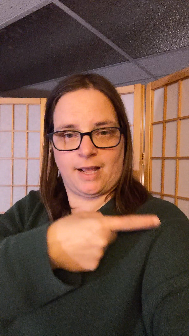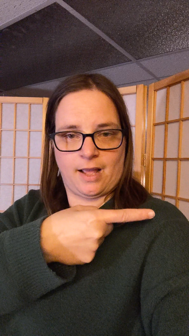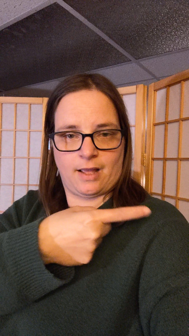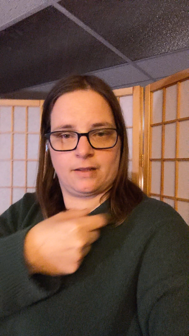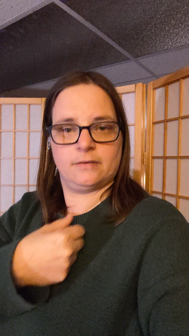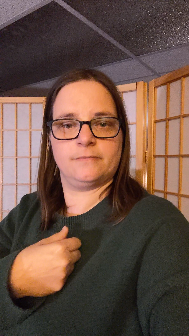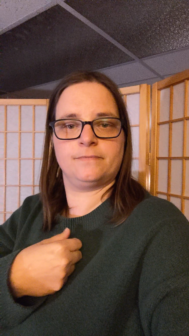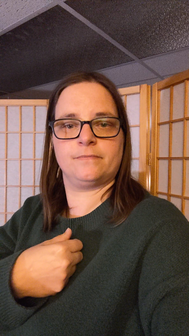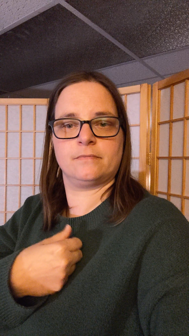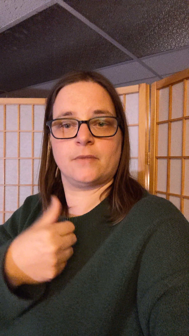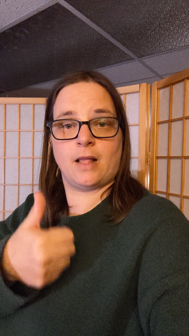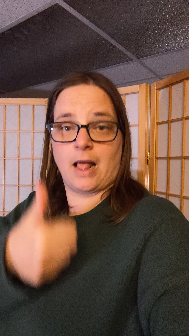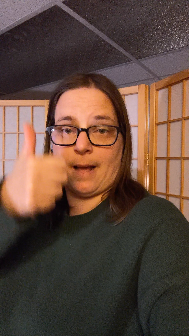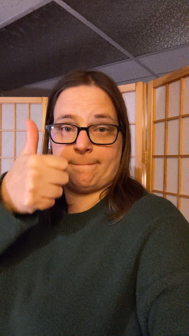help